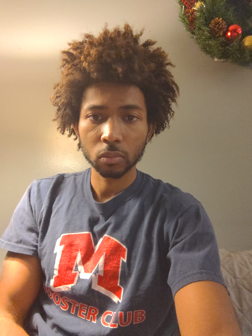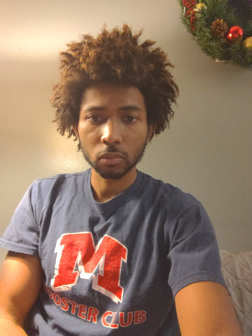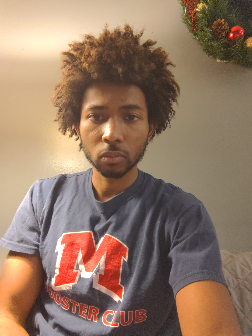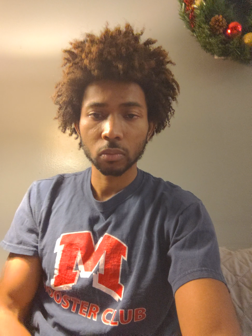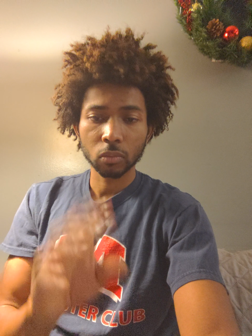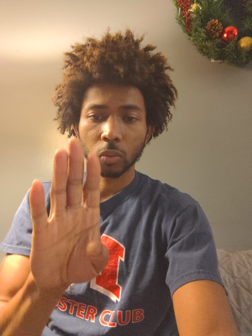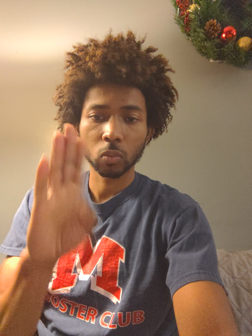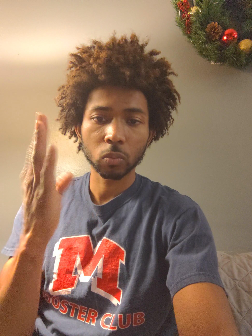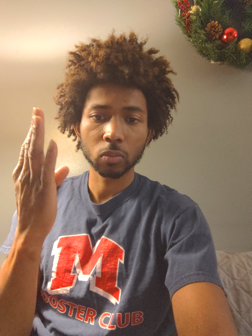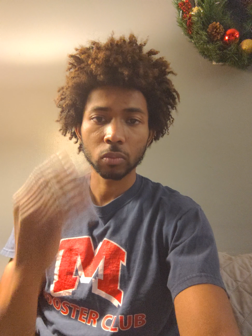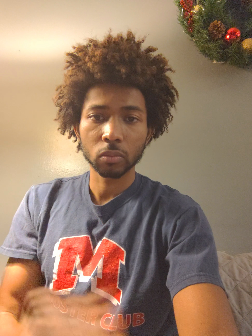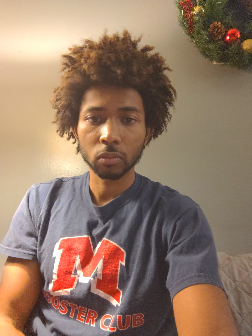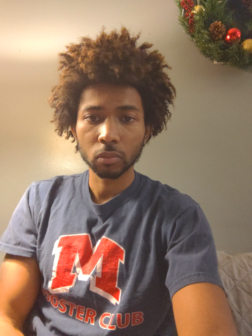open